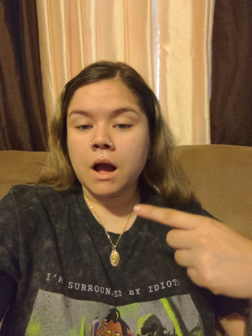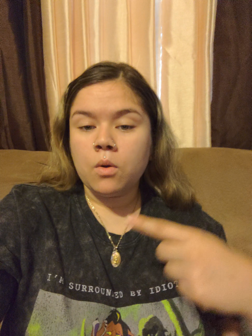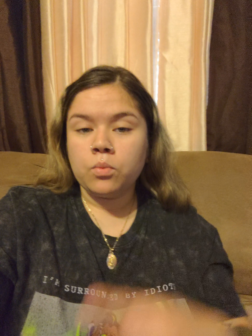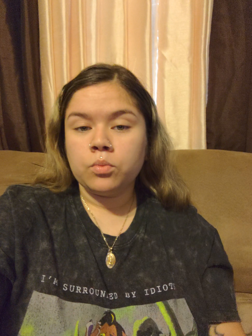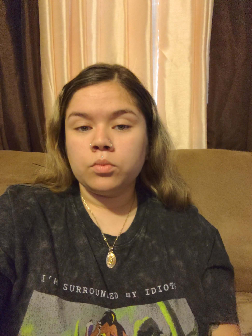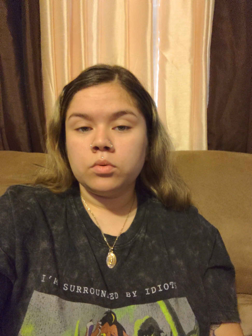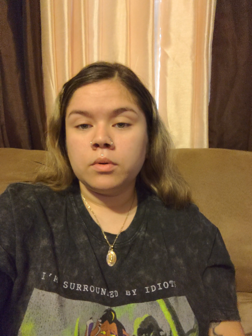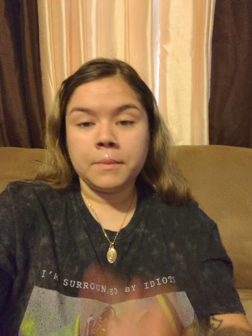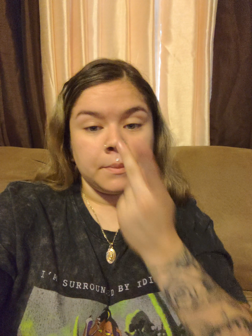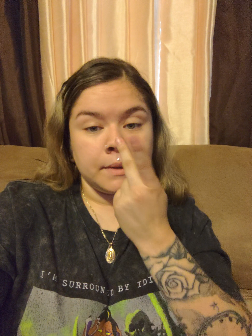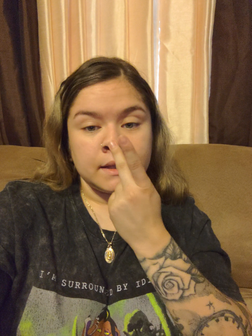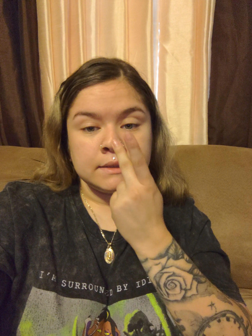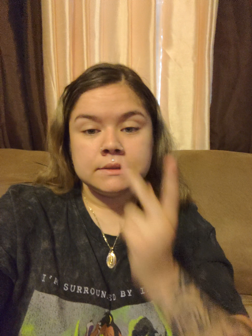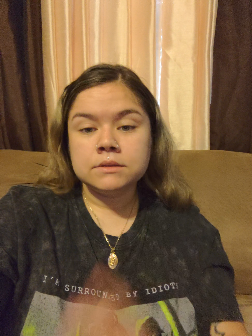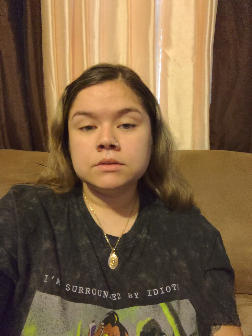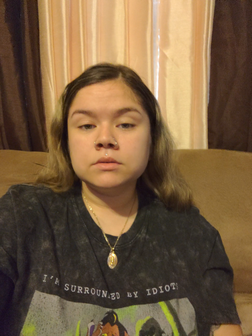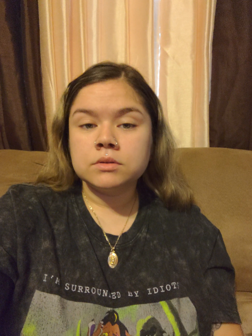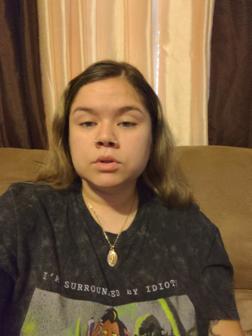penis